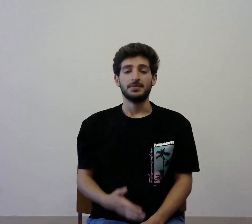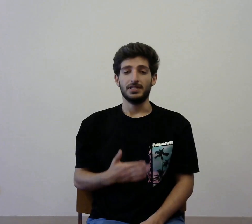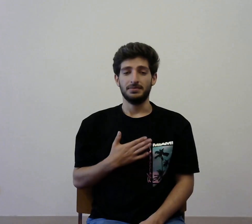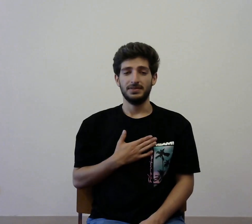mən